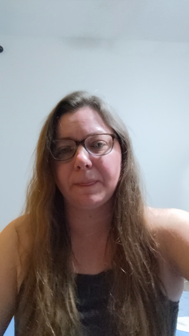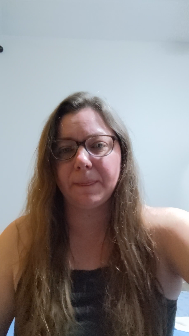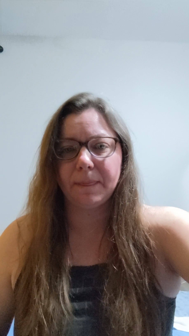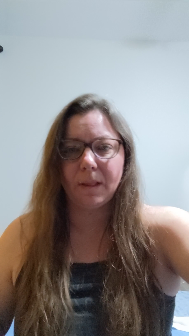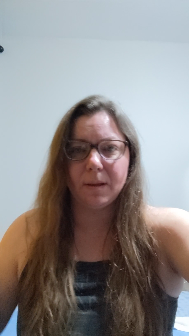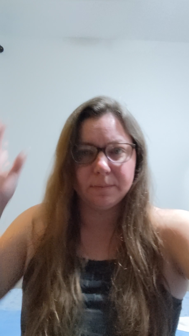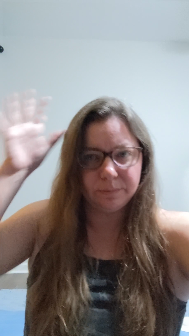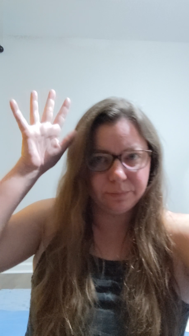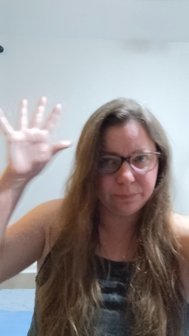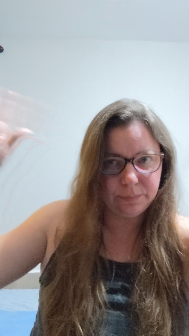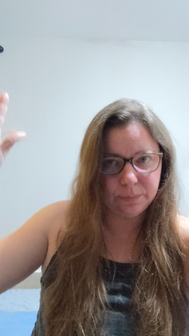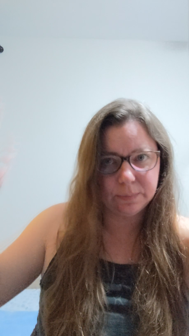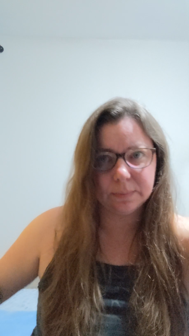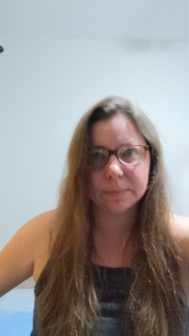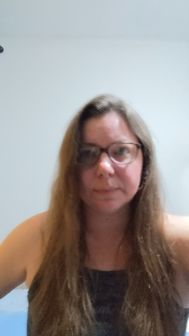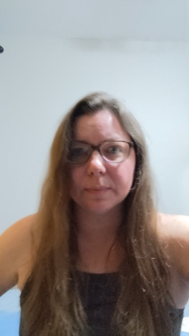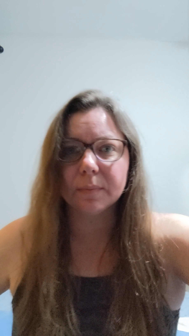moose